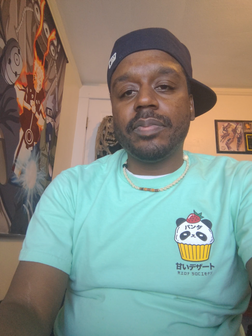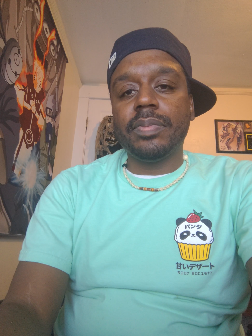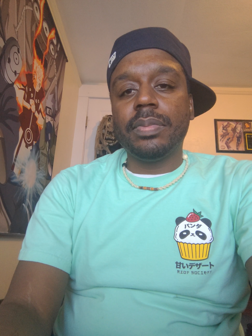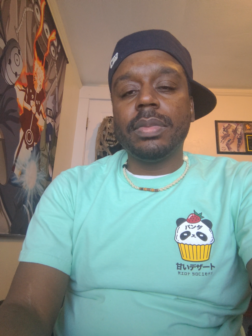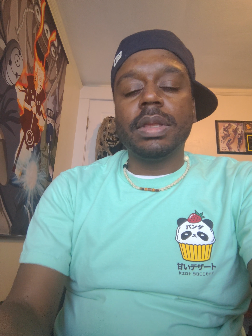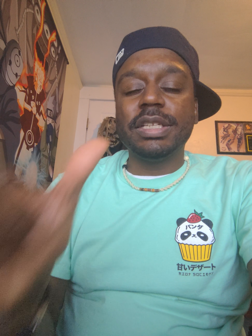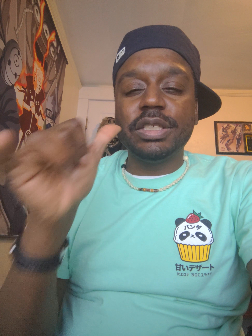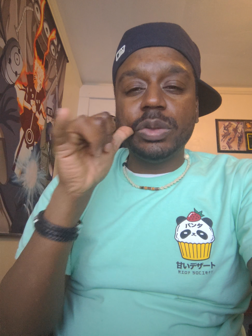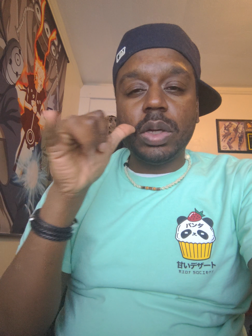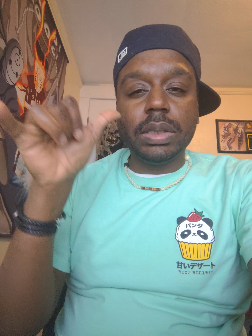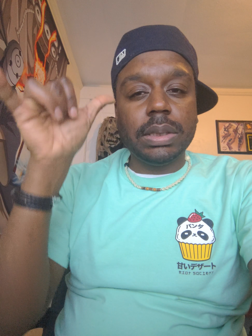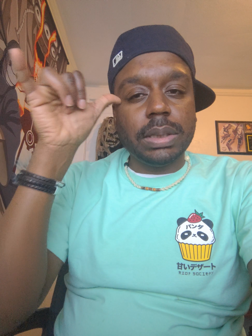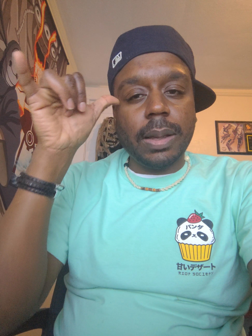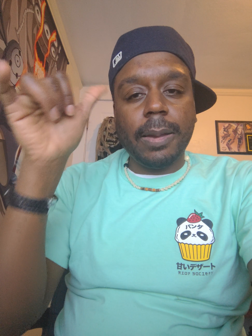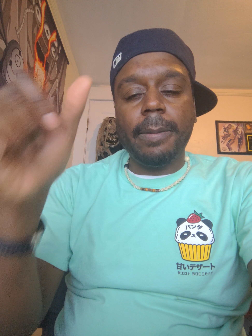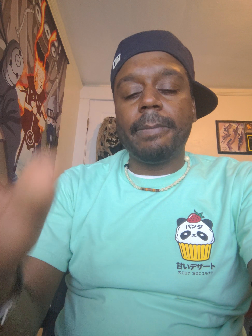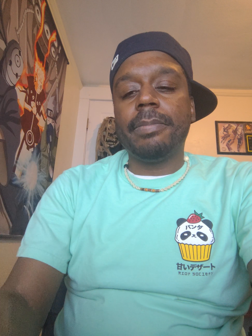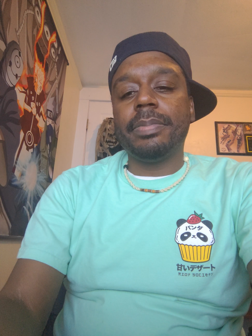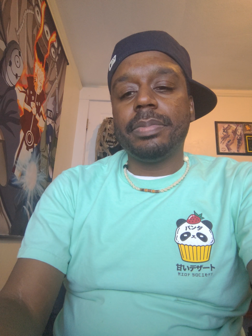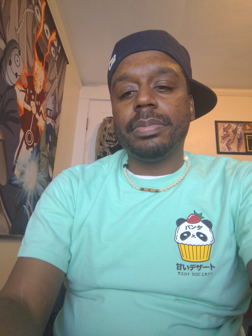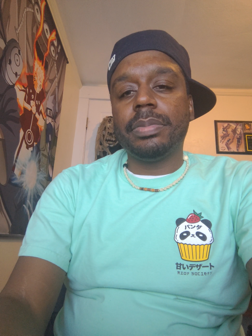yesterday